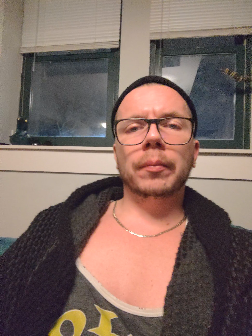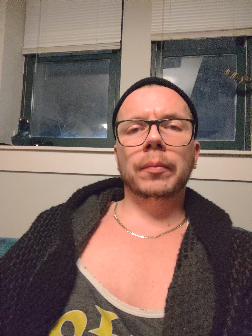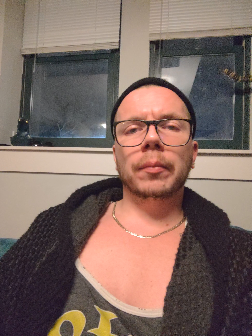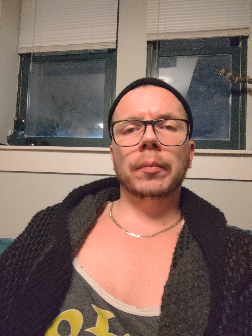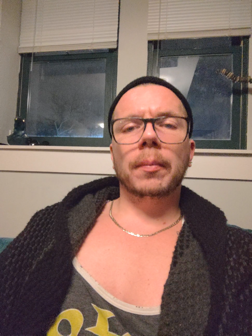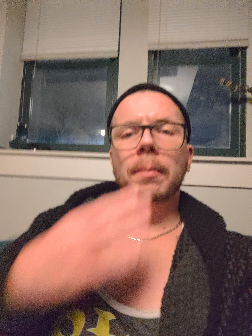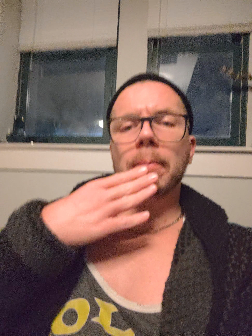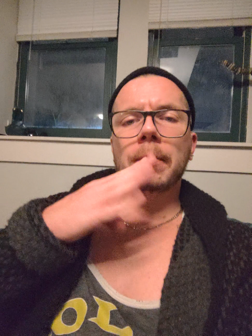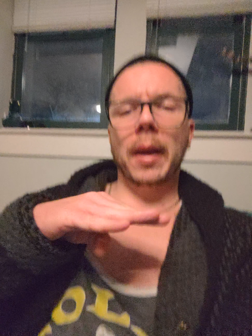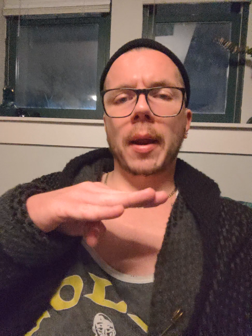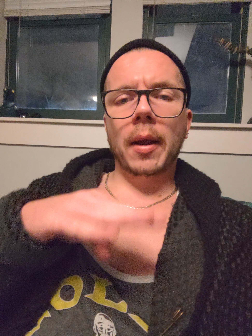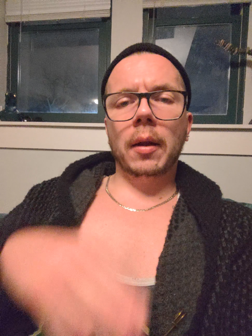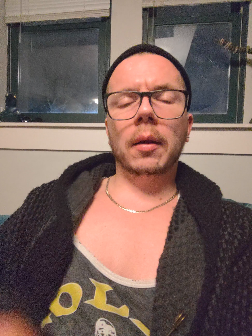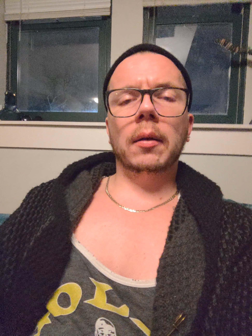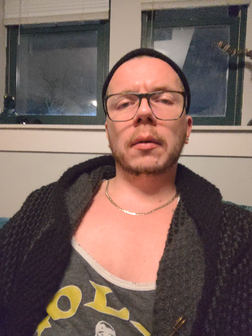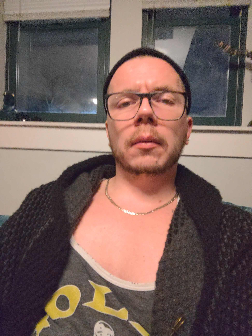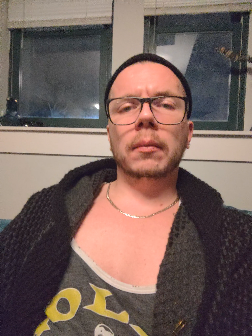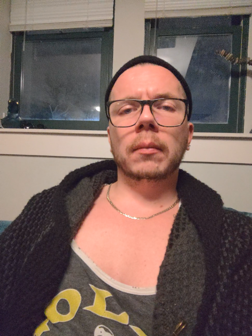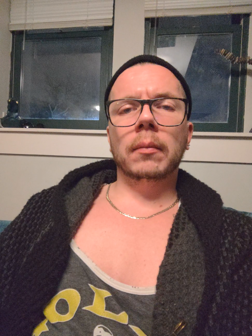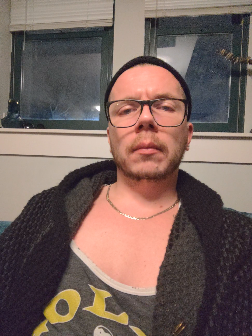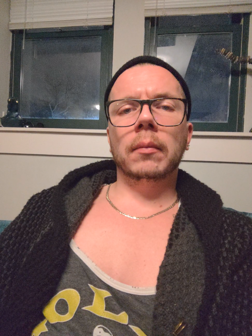bad